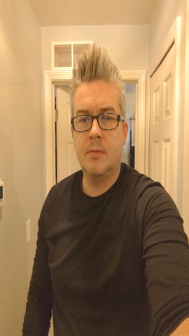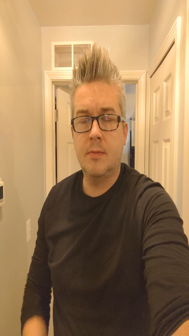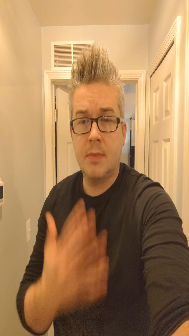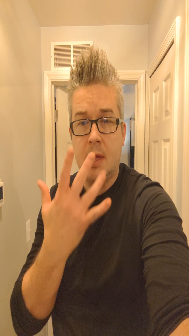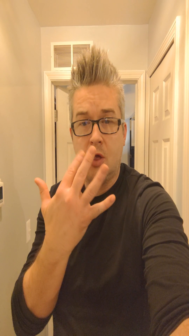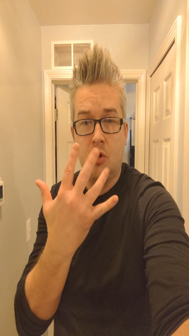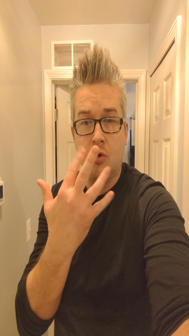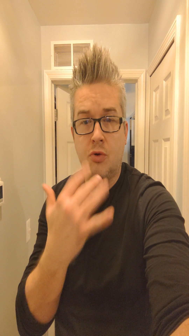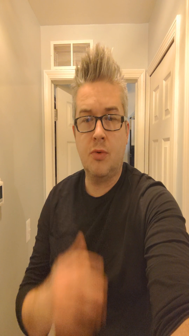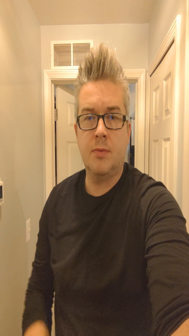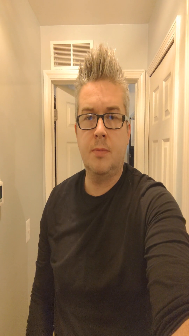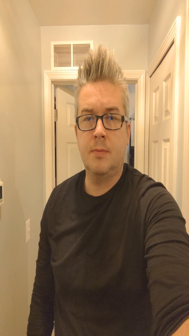finger